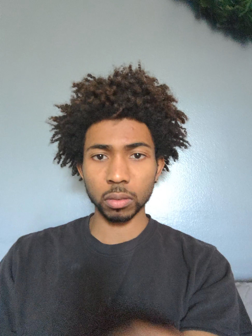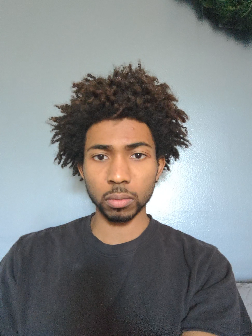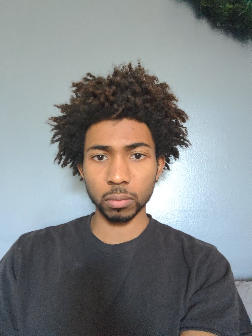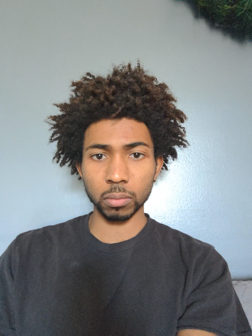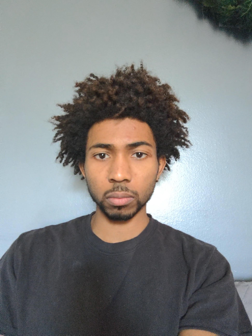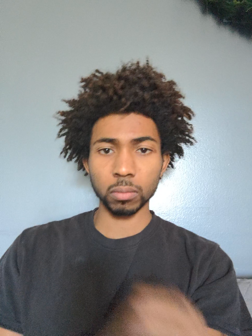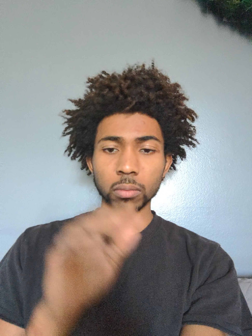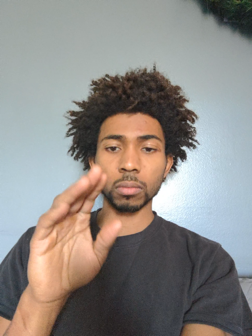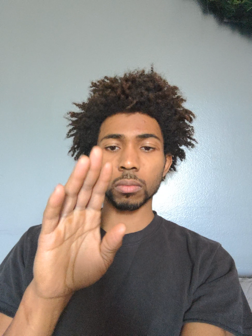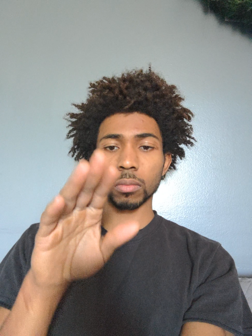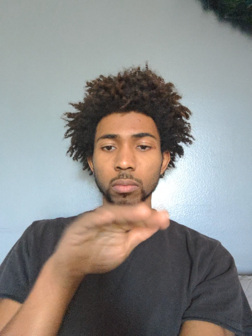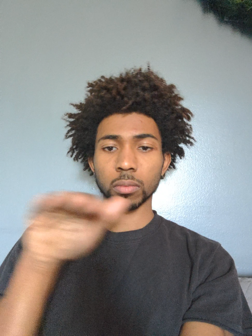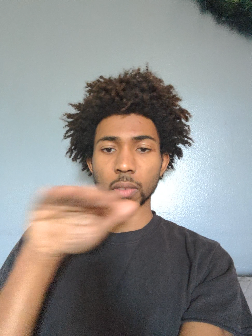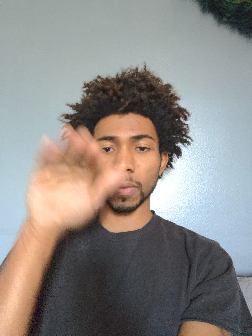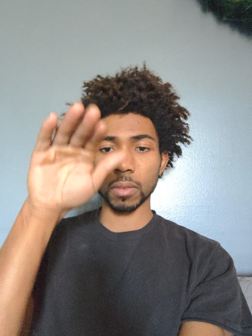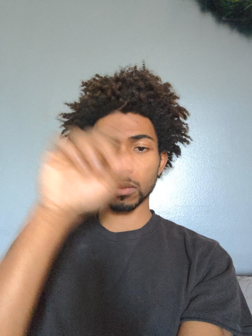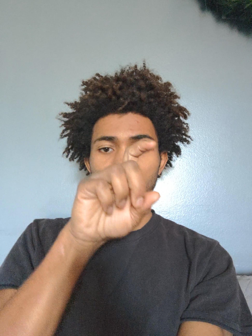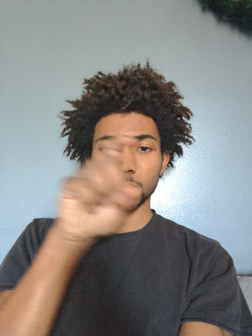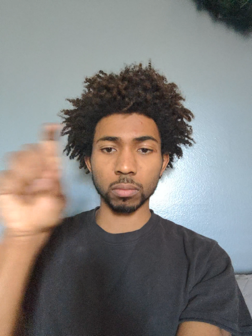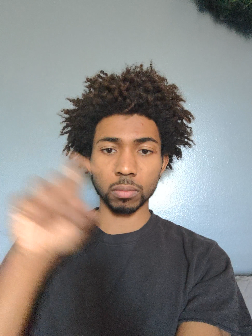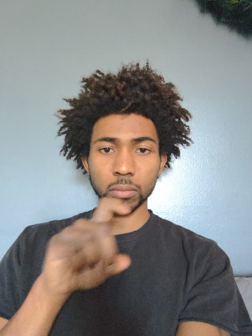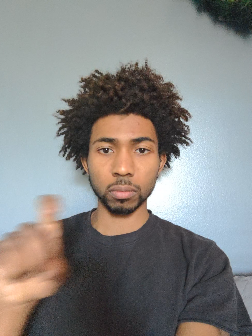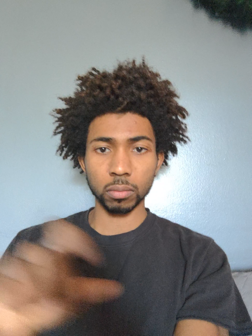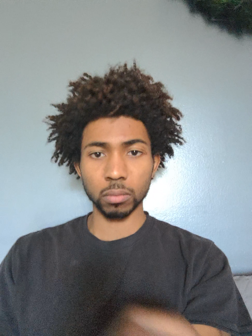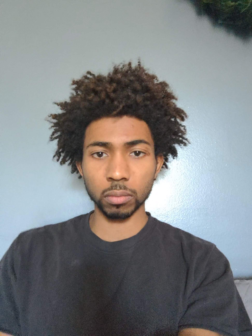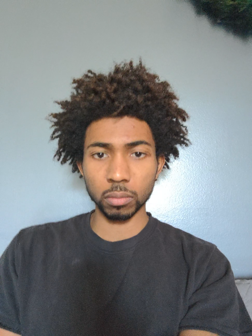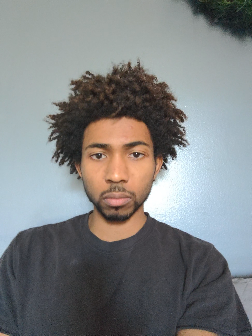closet